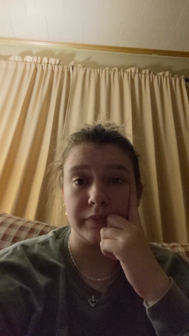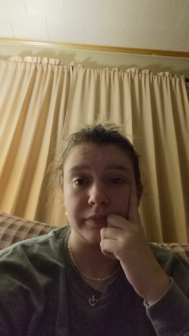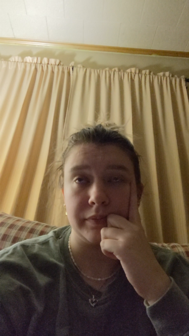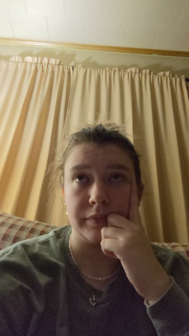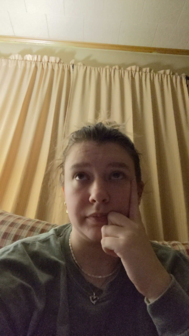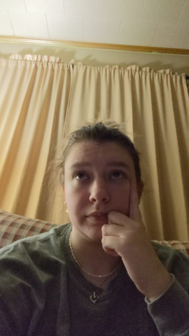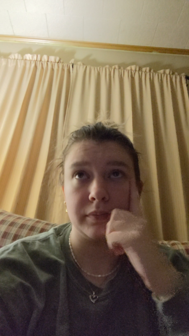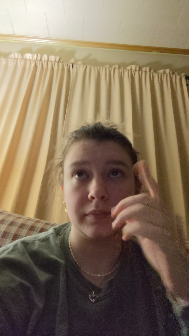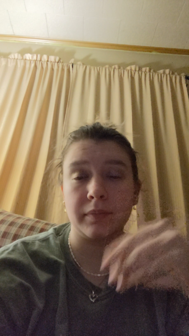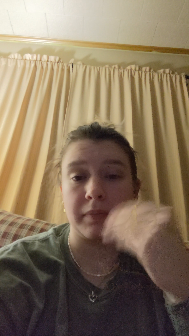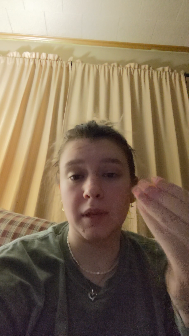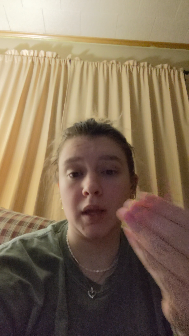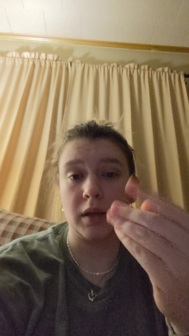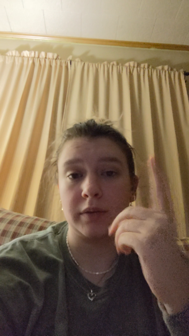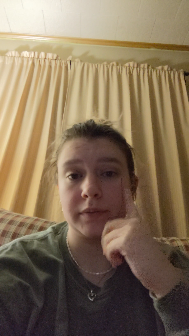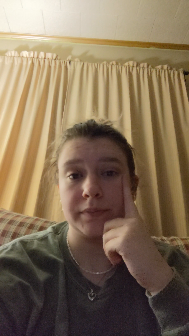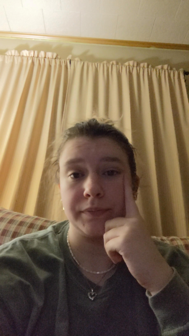buy